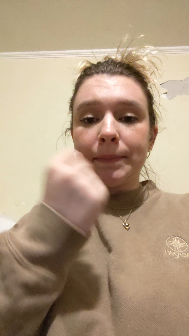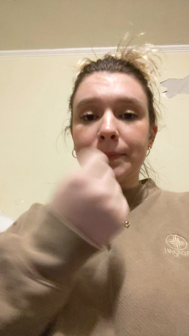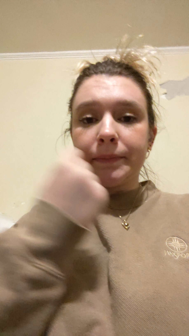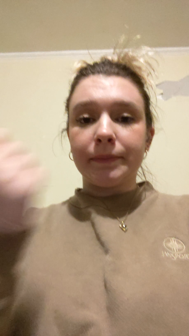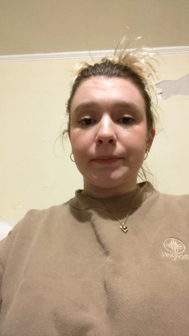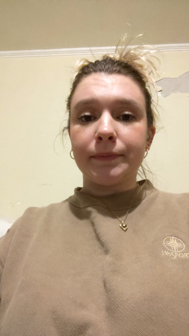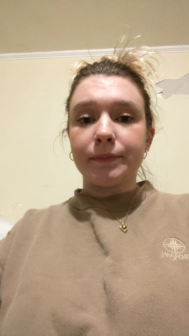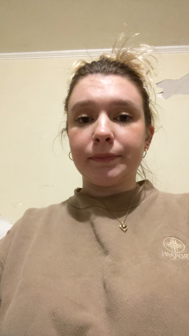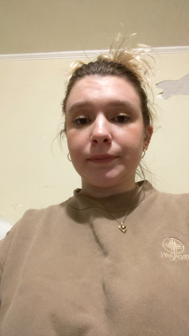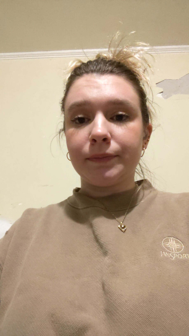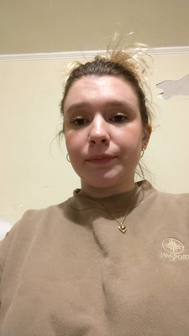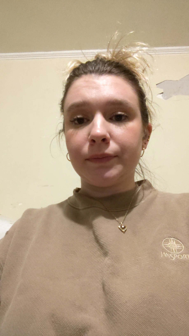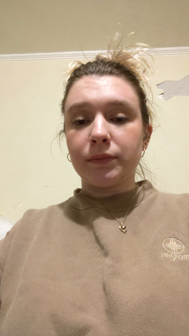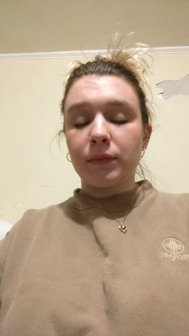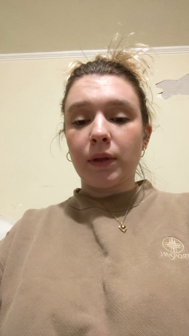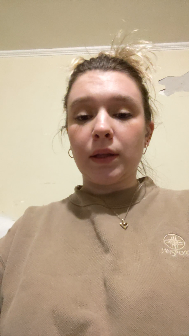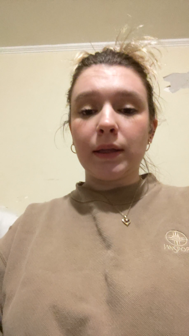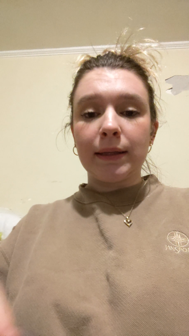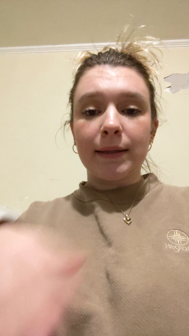kick